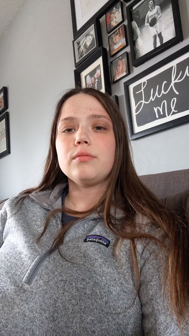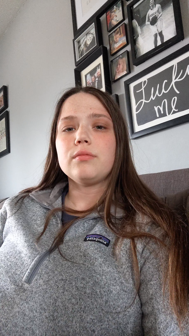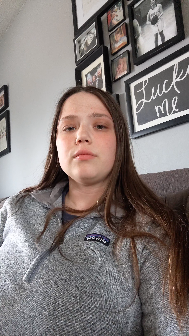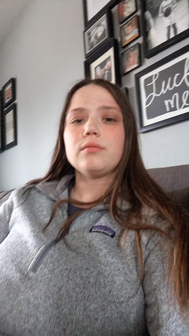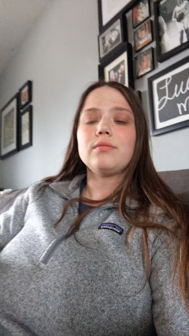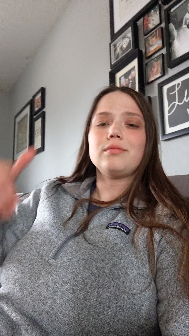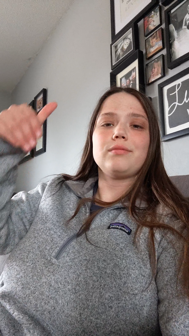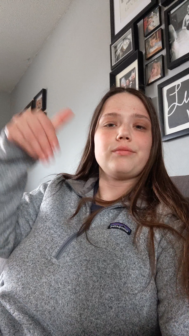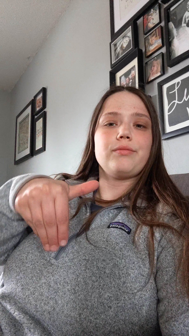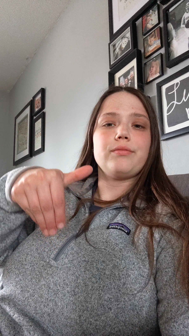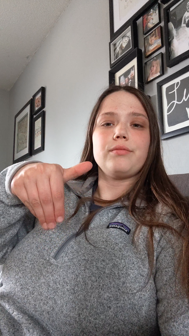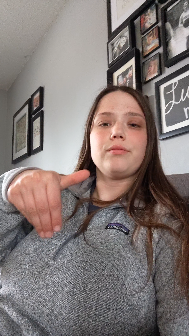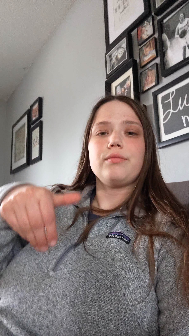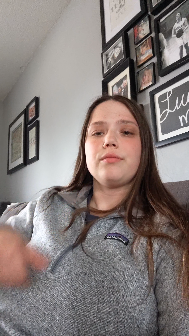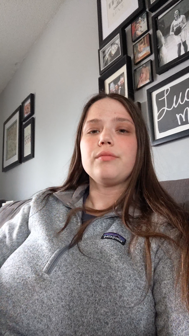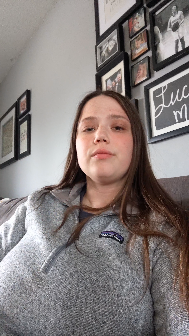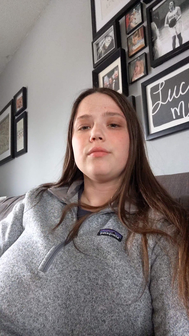night night